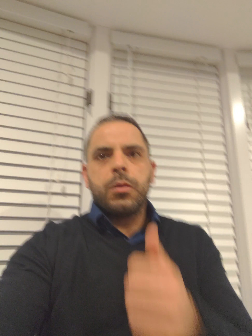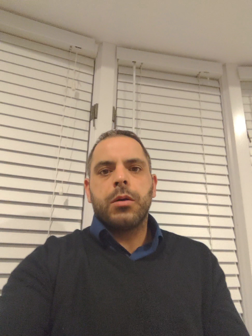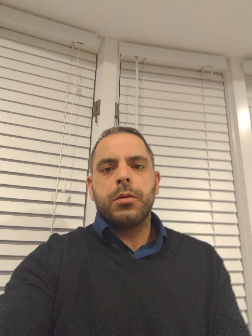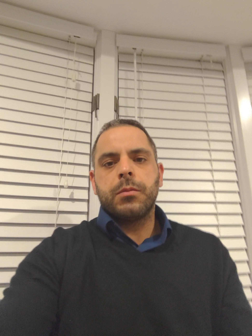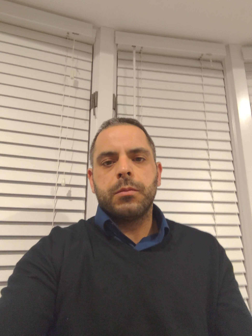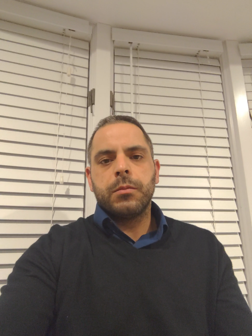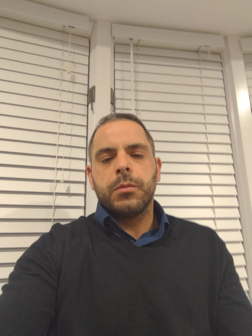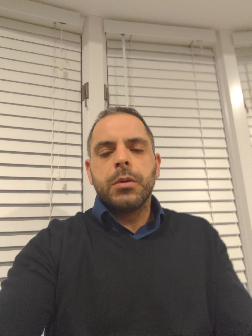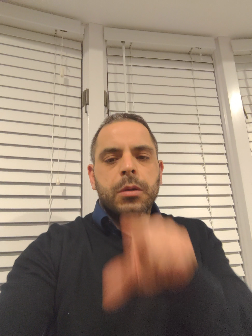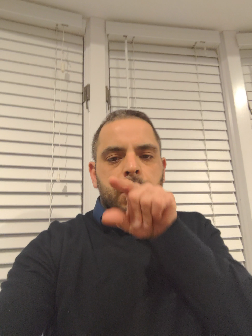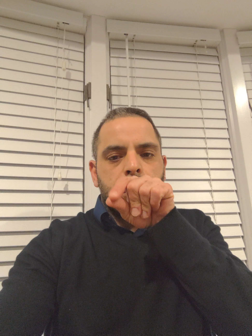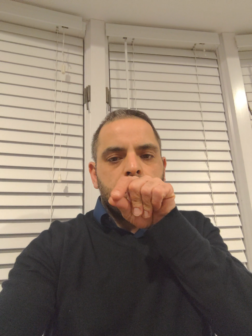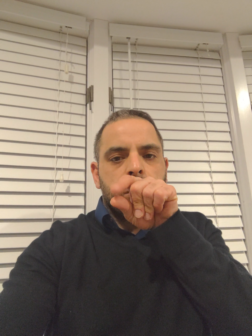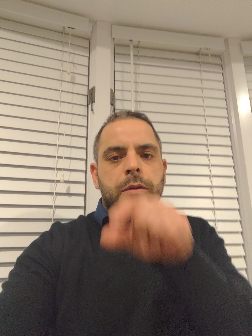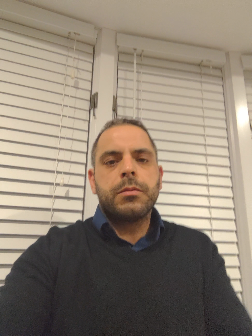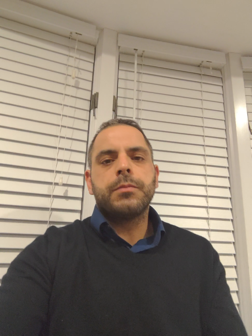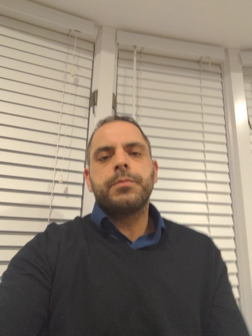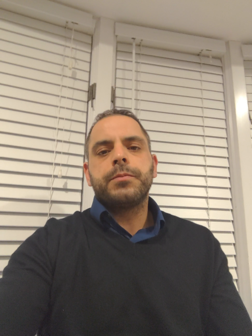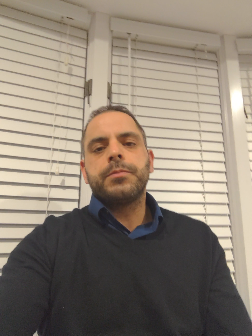bird